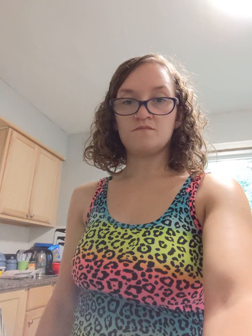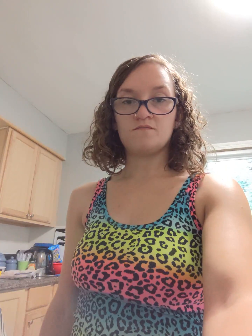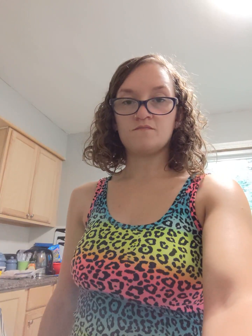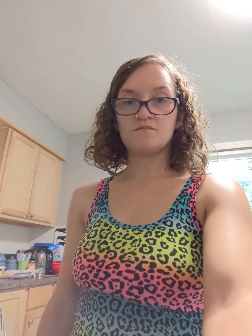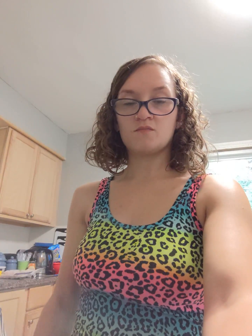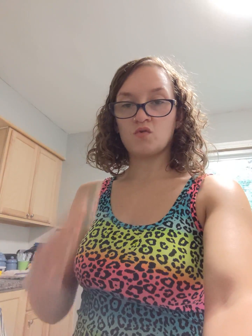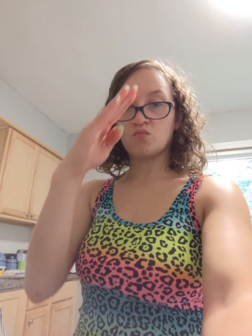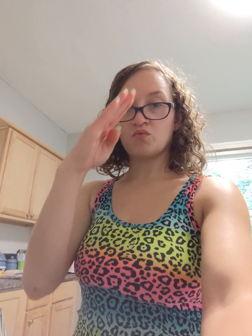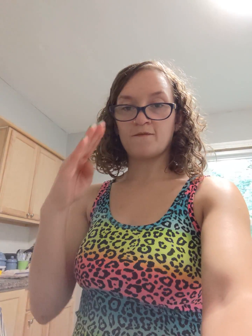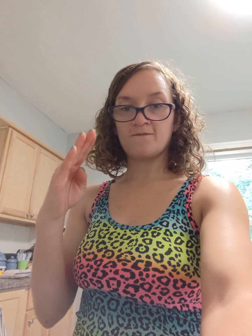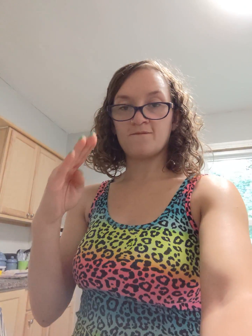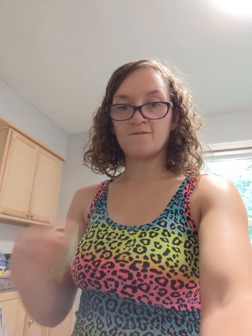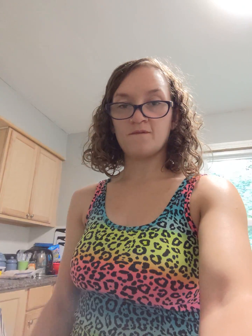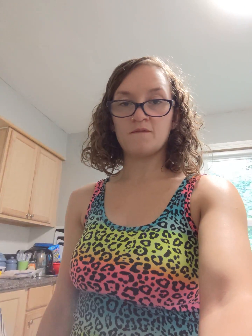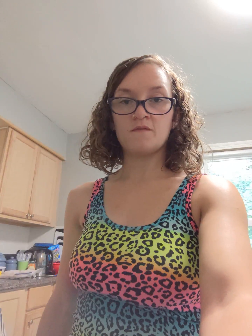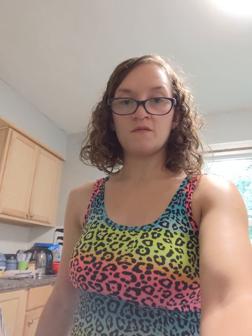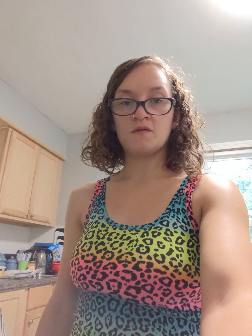roof